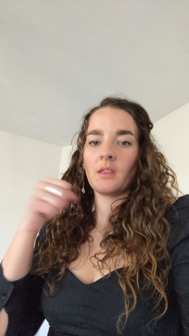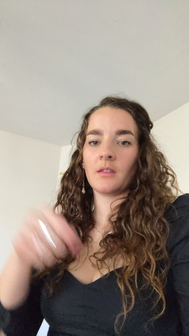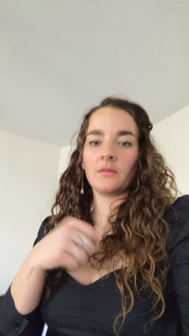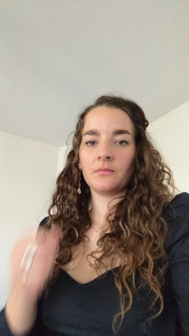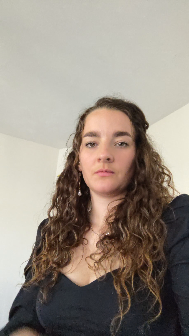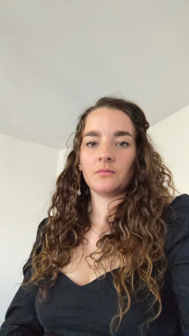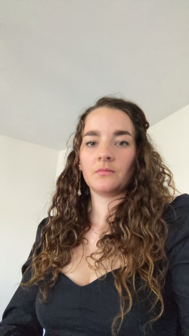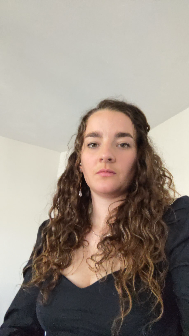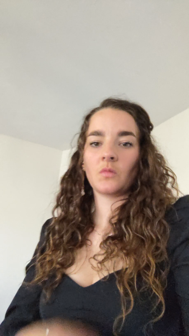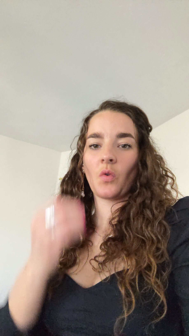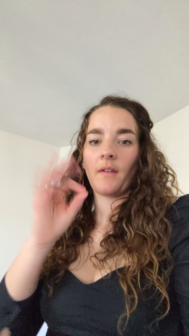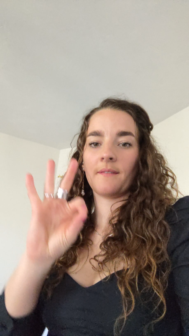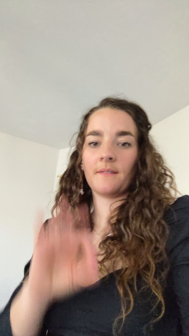of